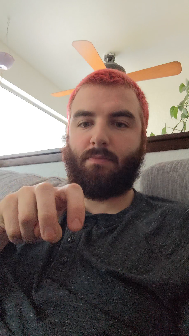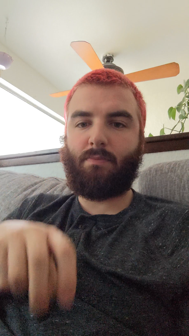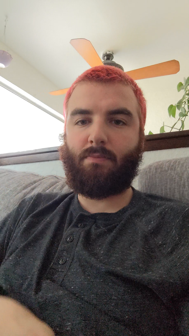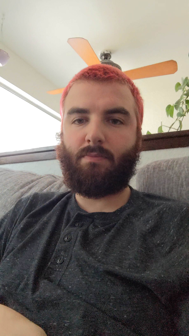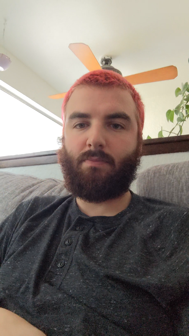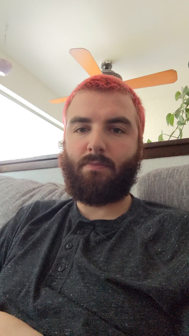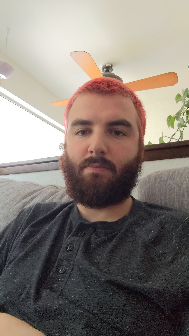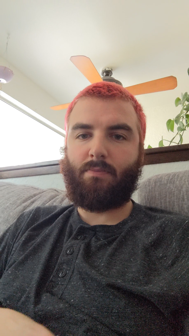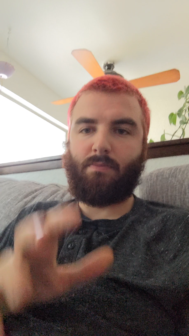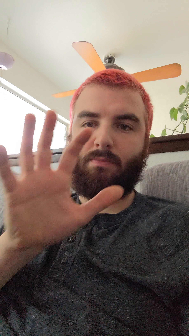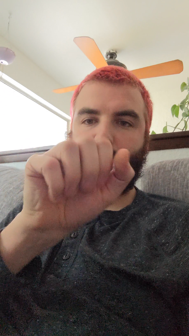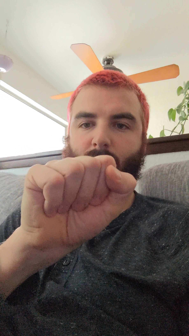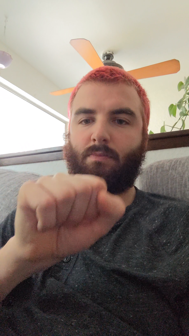catch